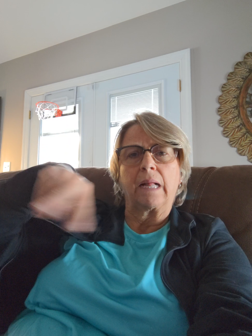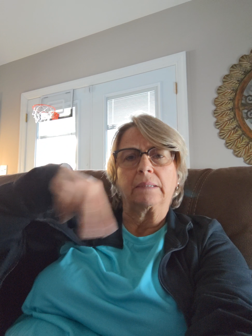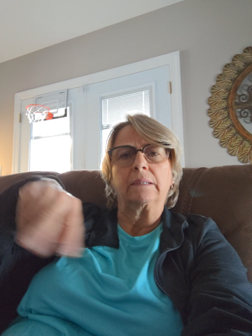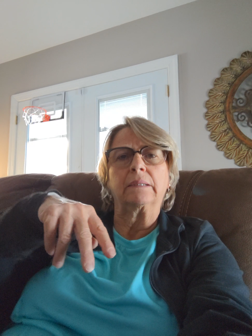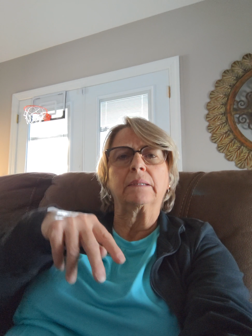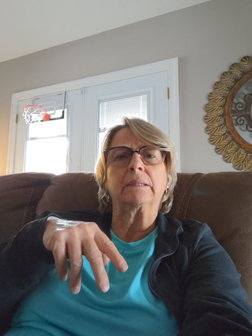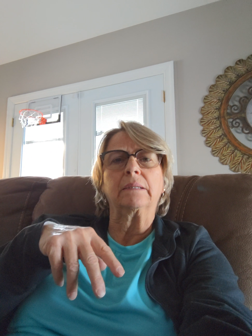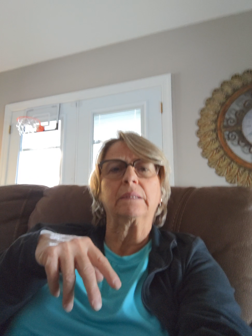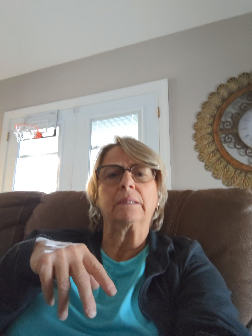dance